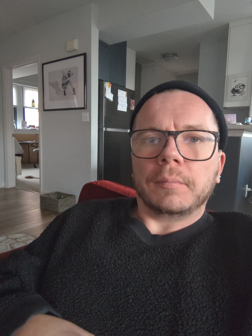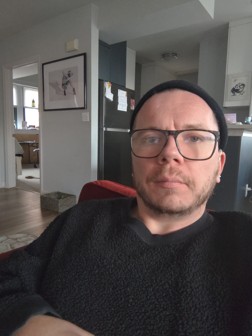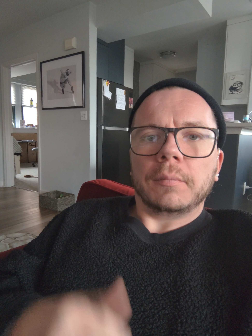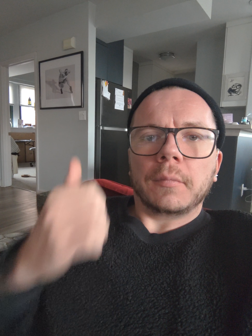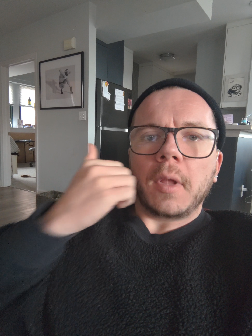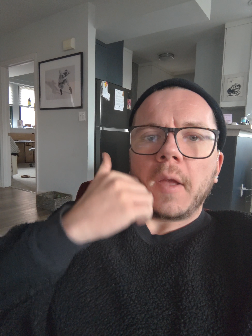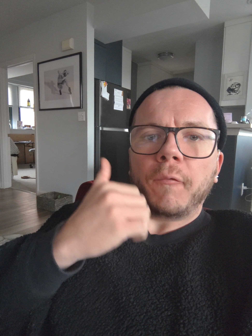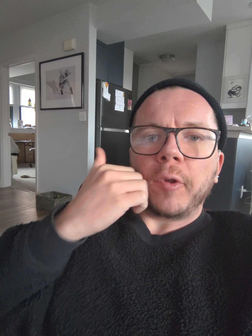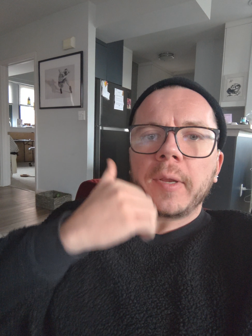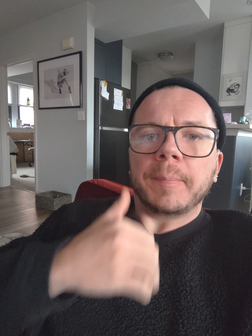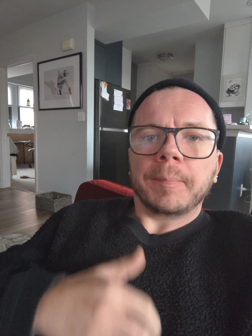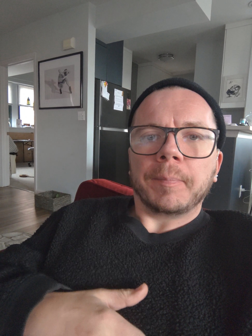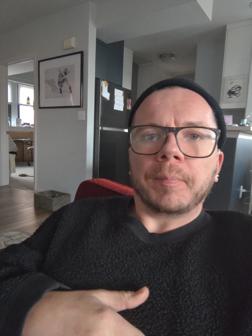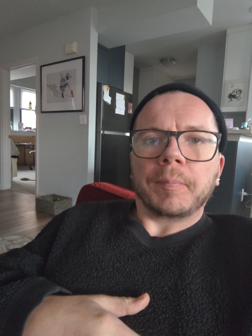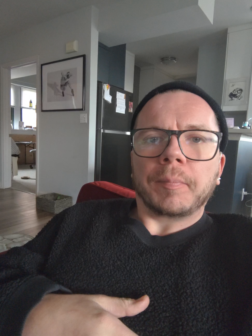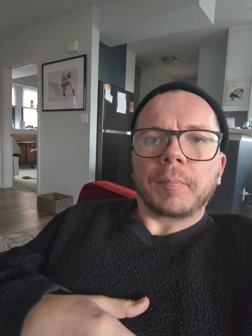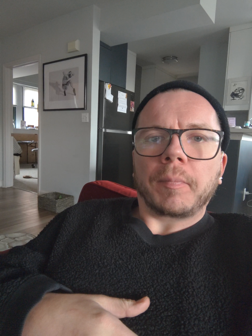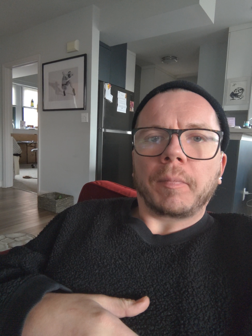every